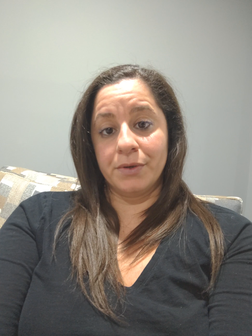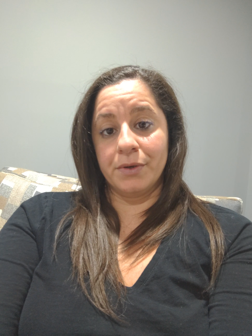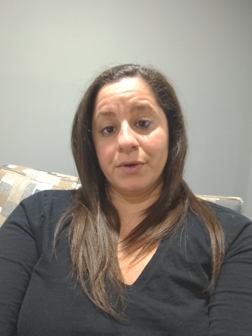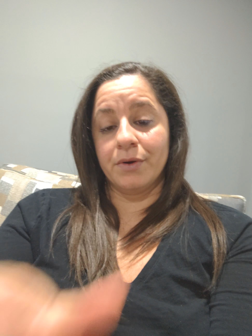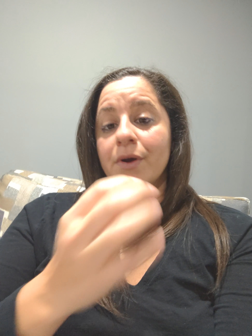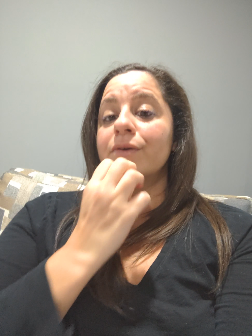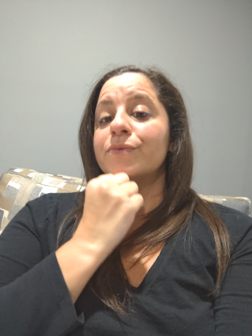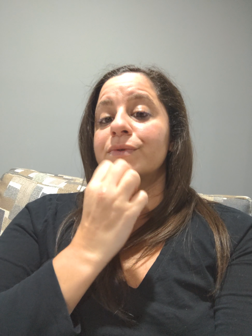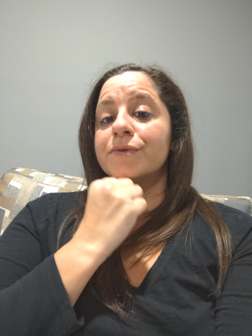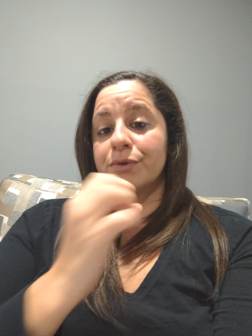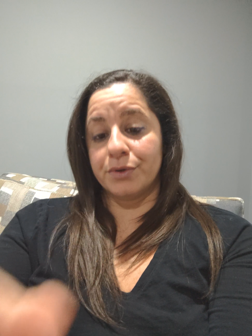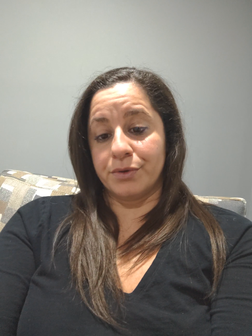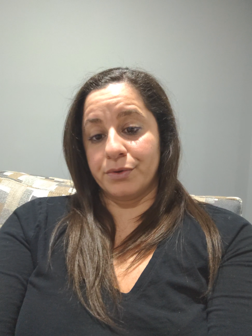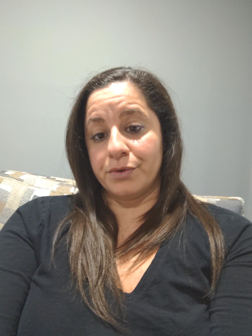underwear